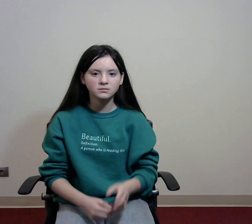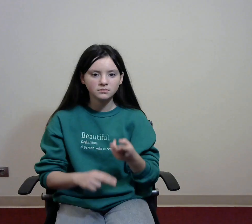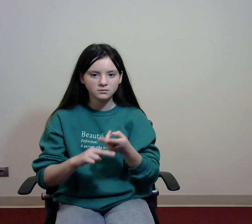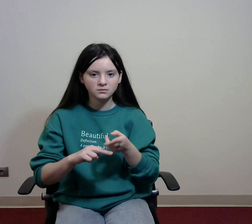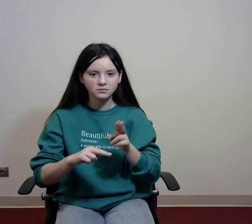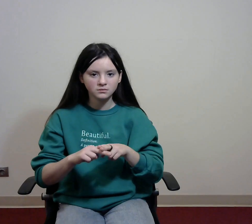bu